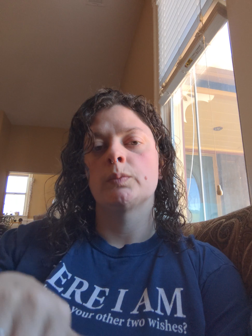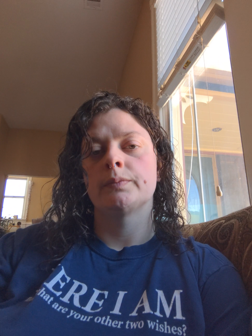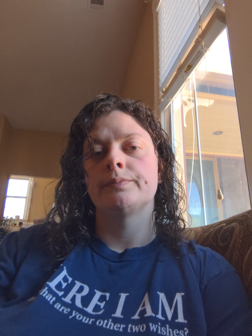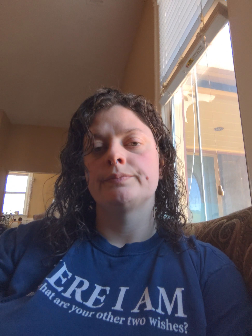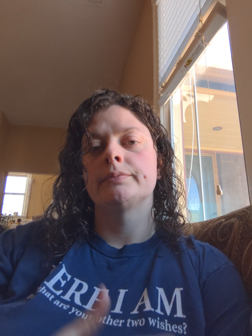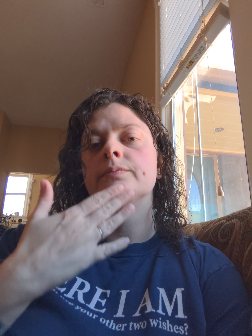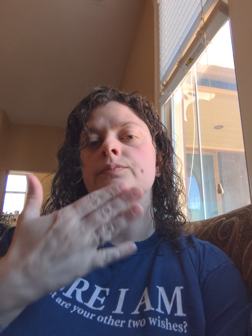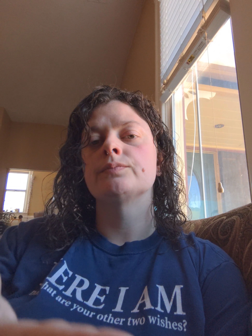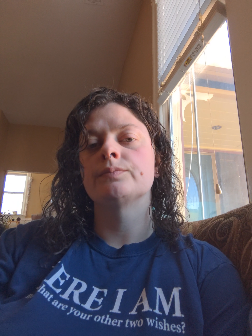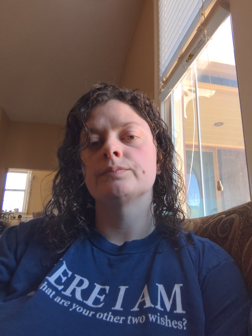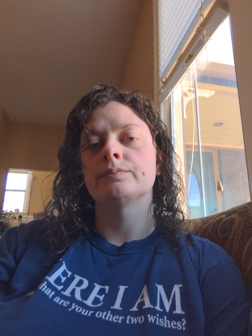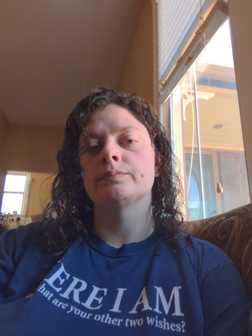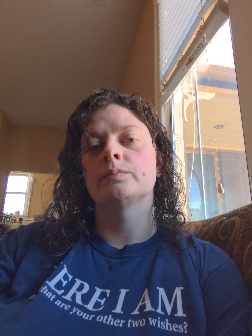thank you